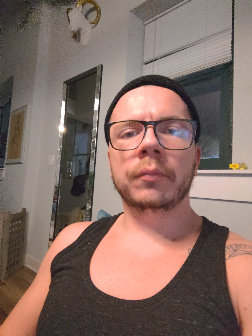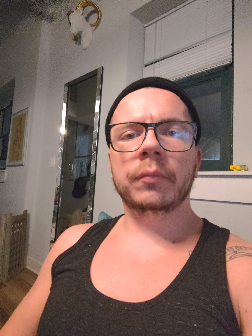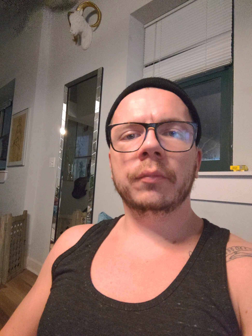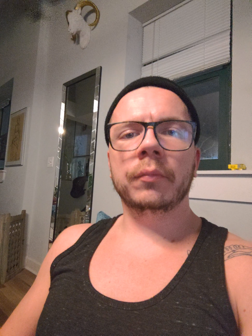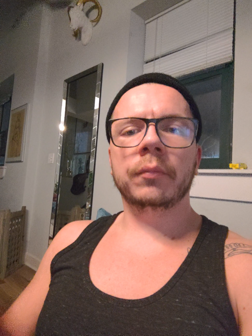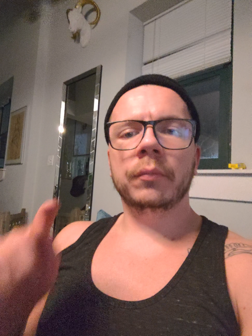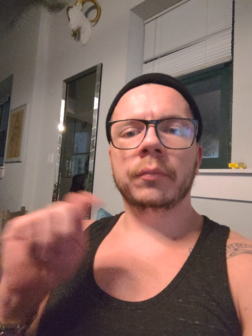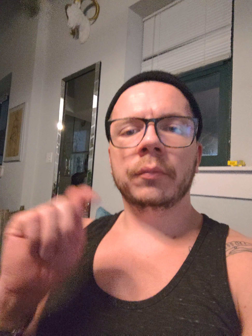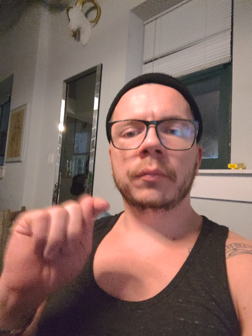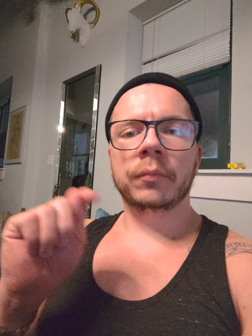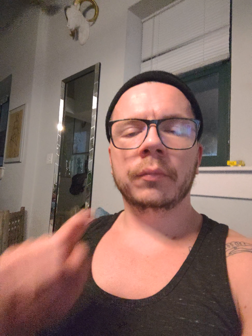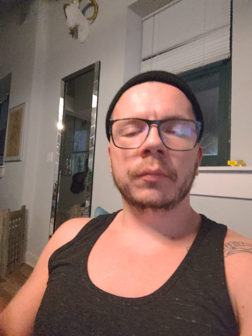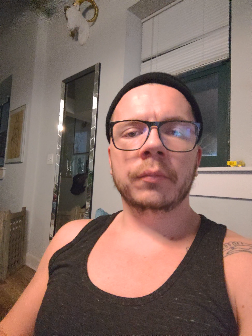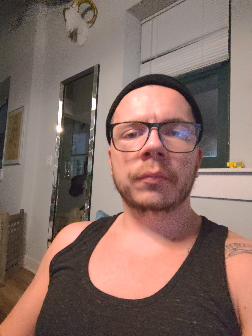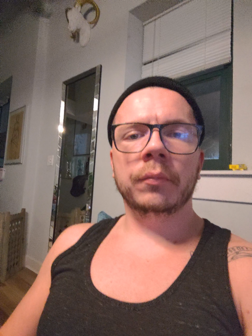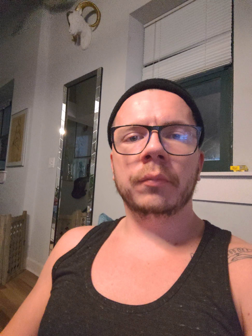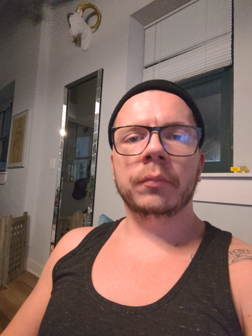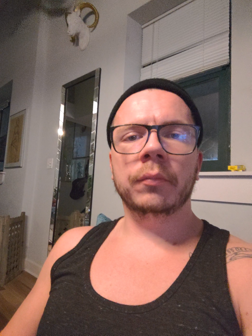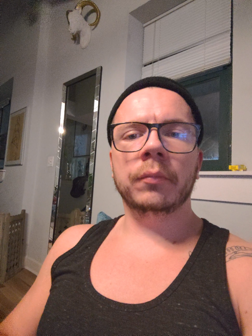potty